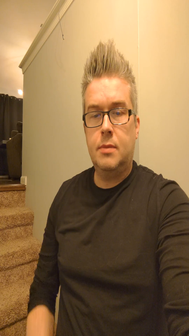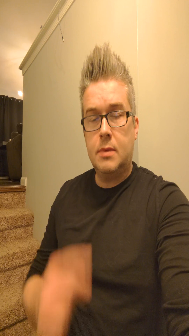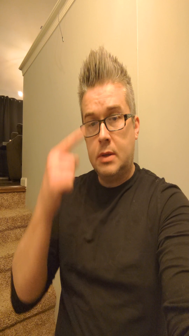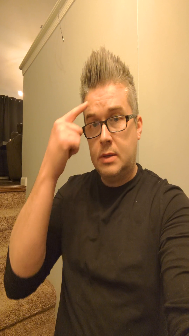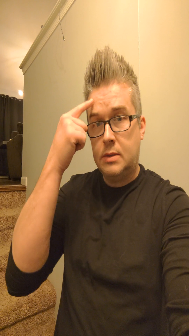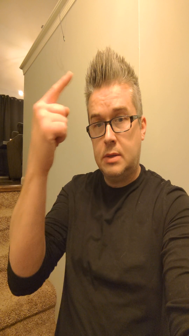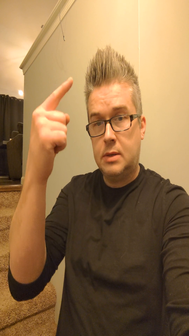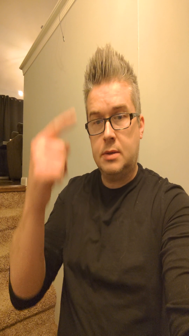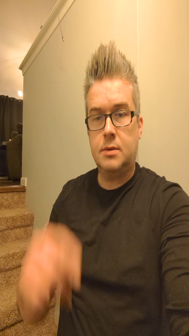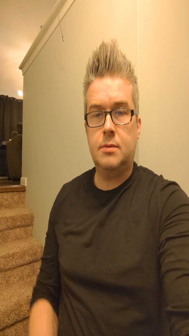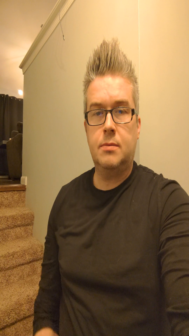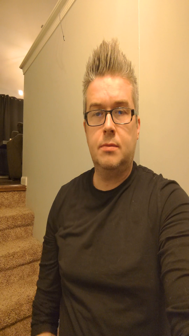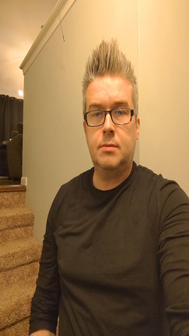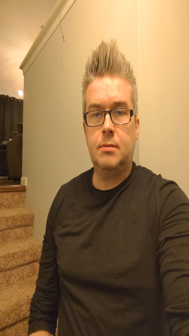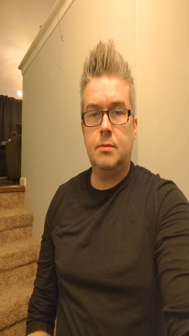penny